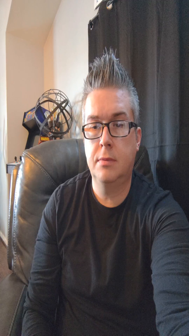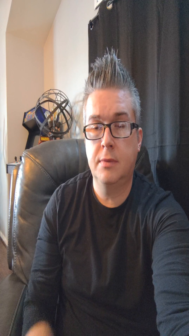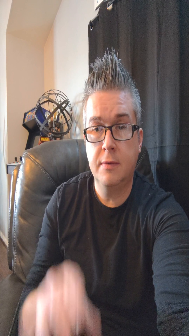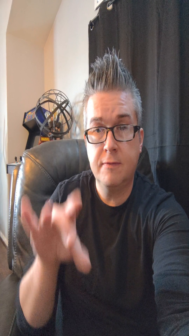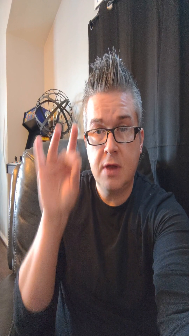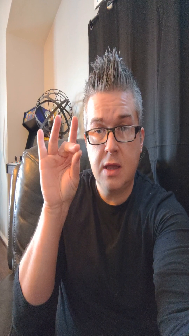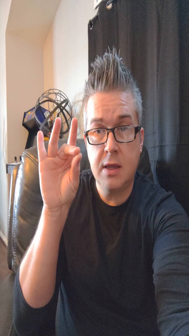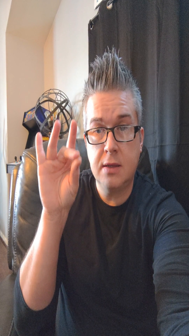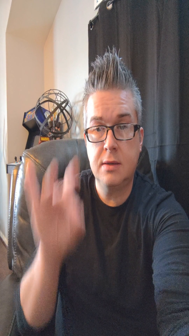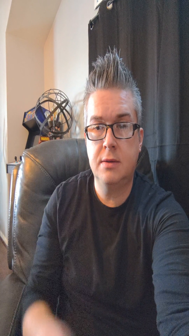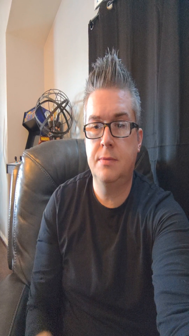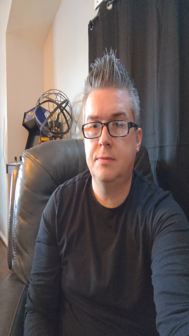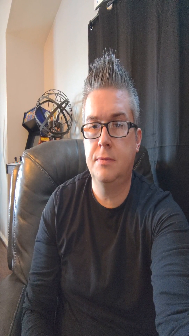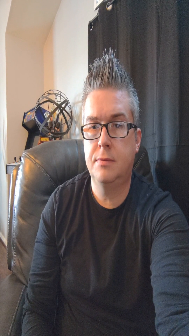find